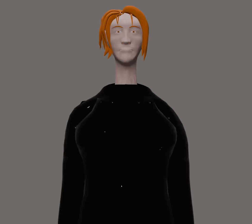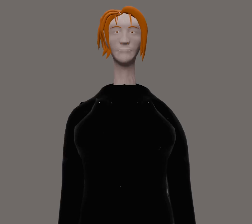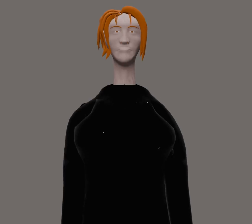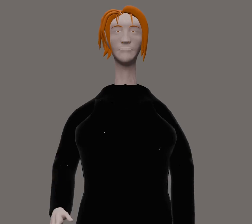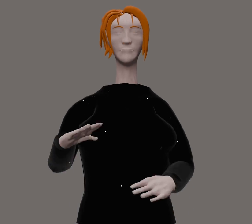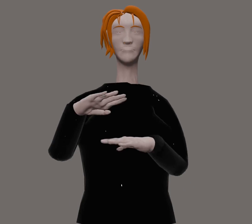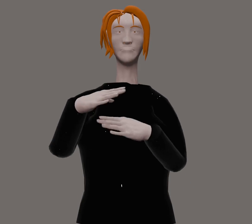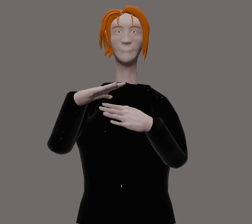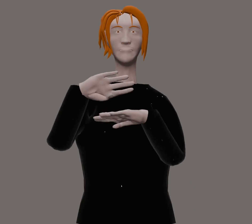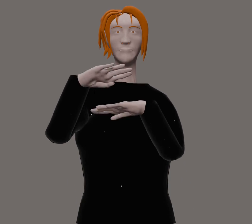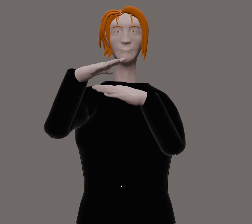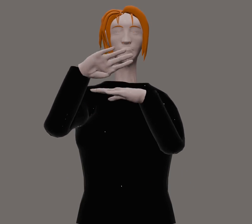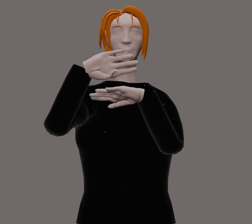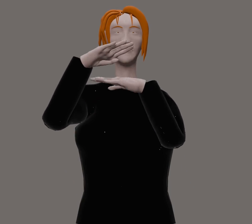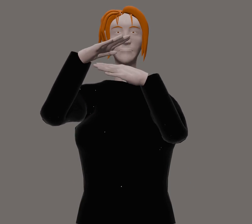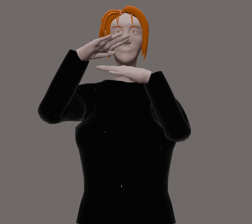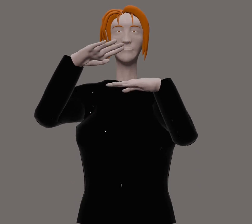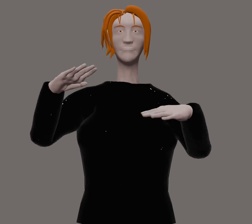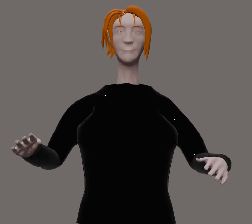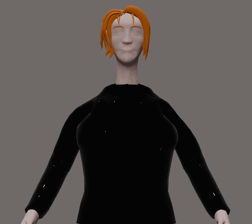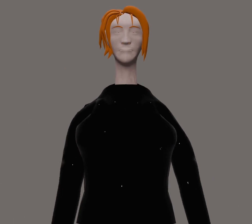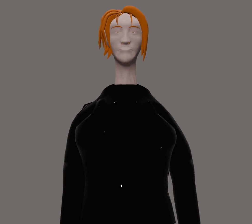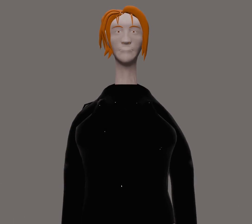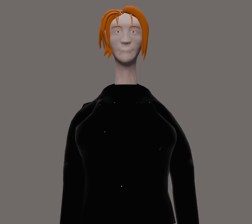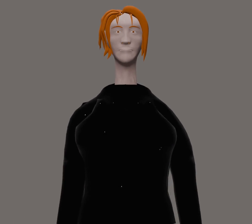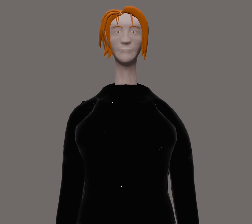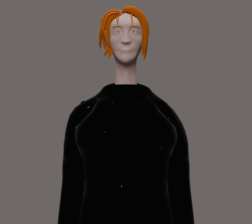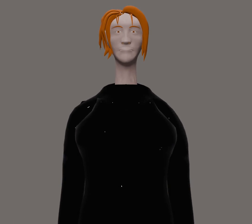Blinds Horizontal